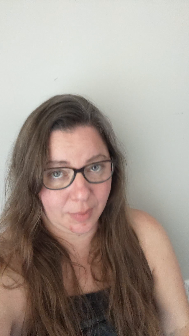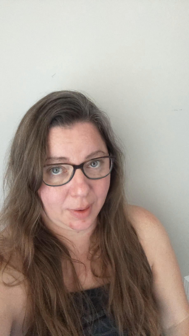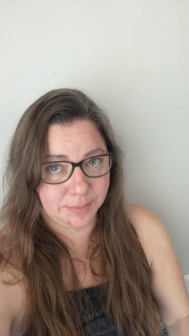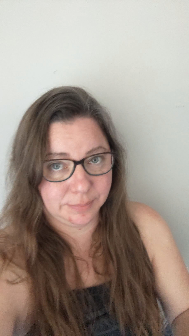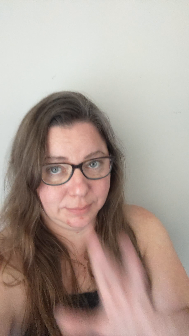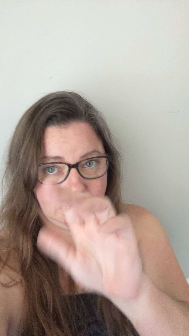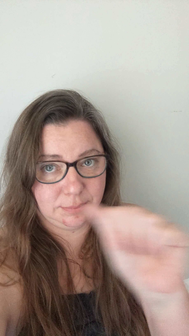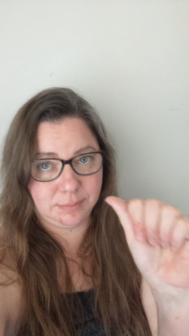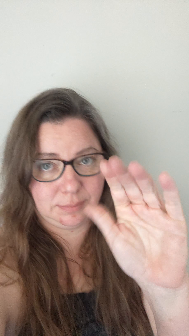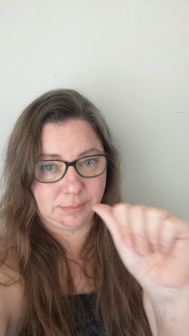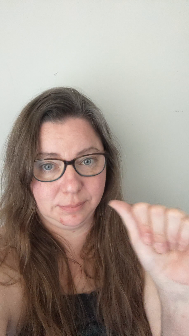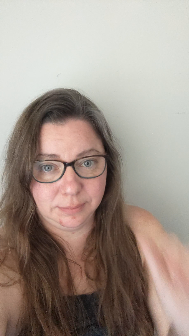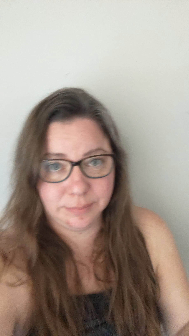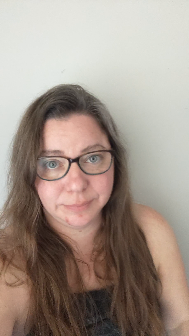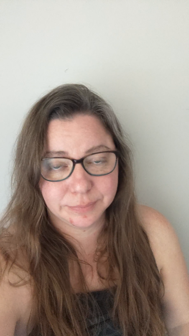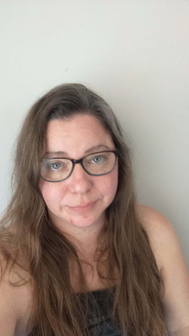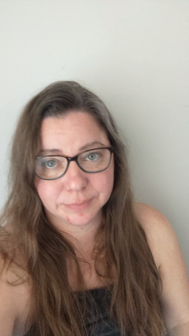baa baa